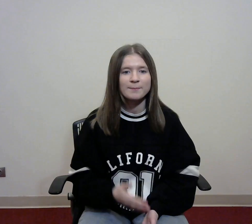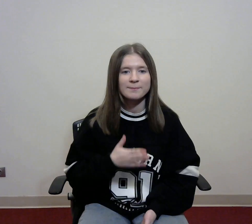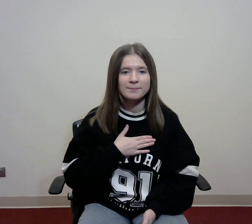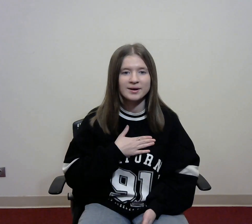mənə